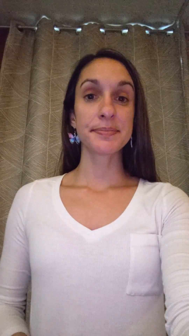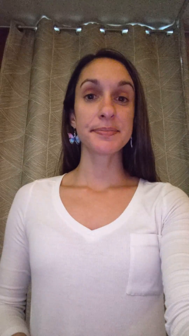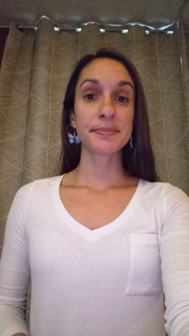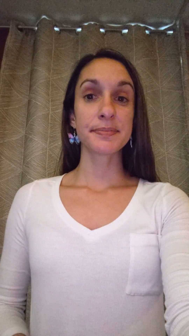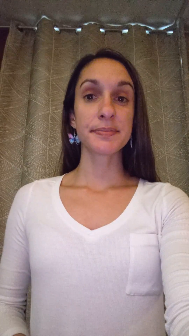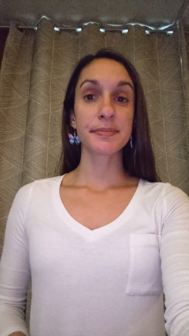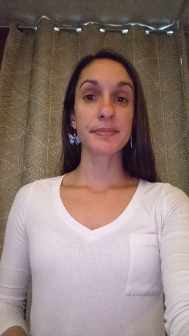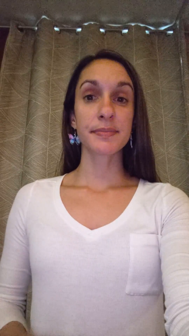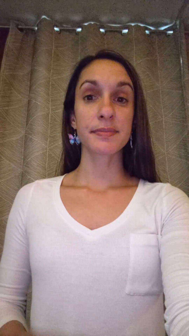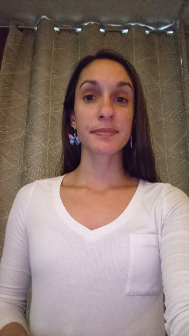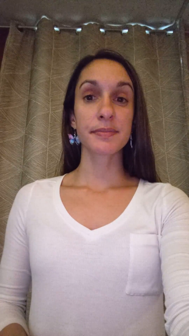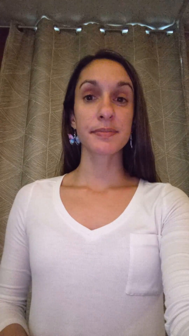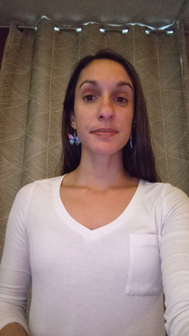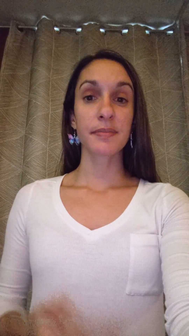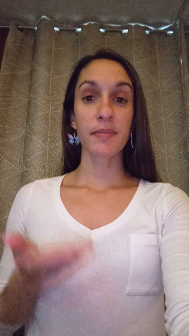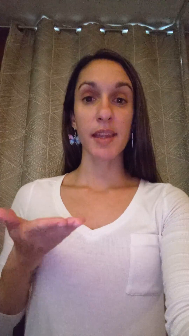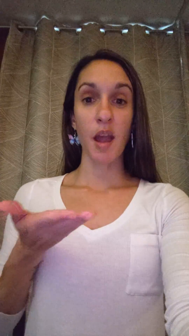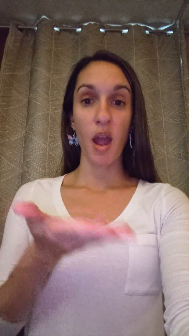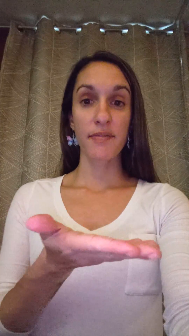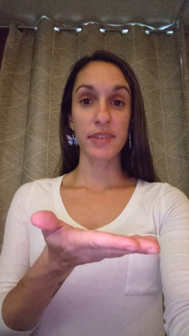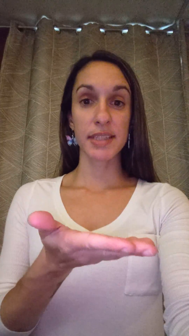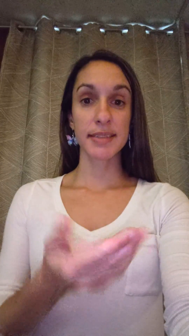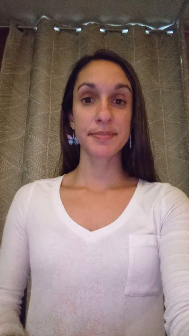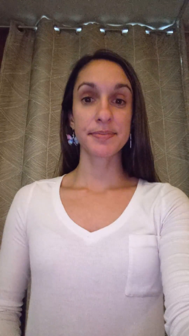oven